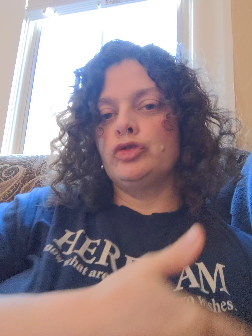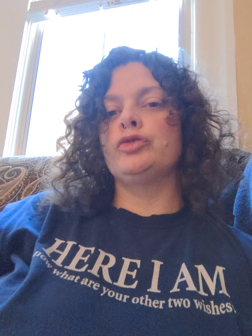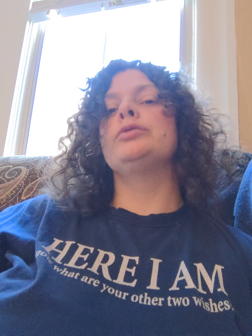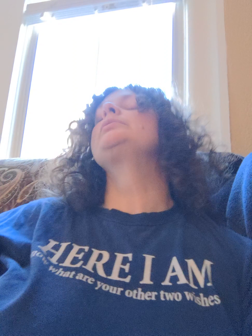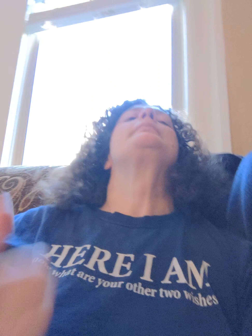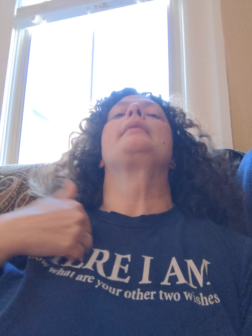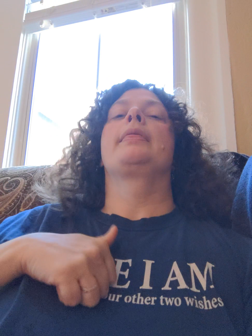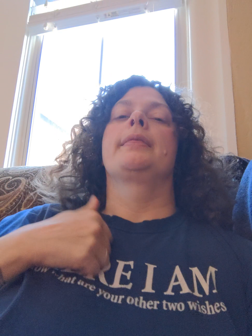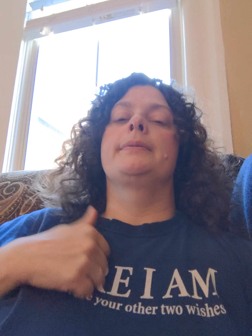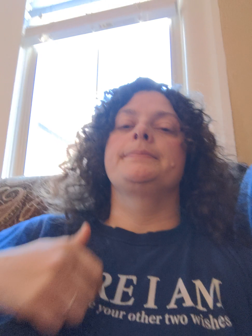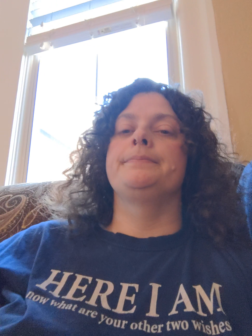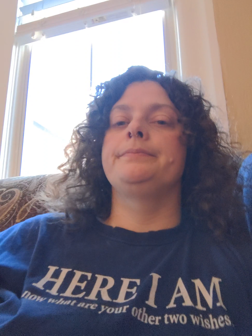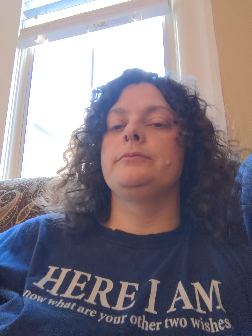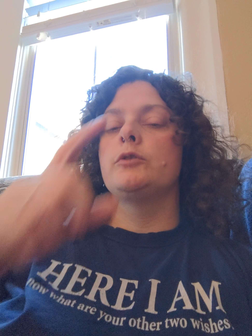bath